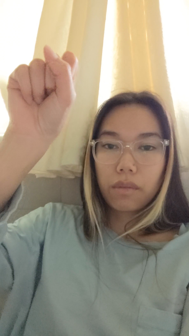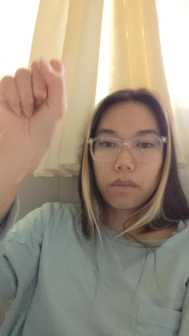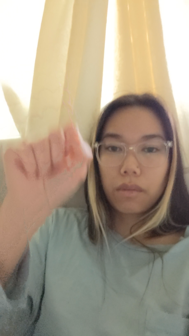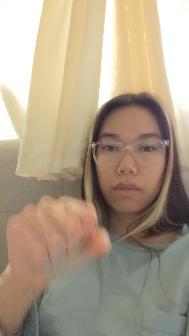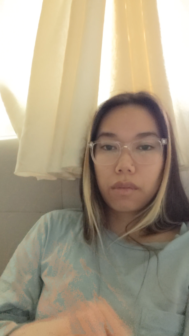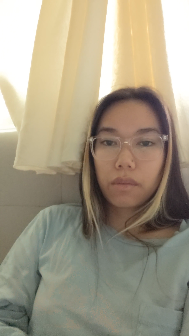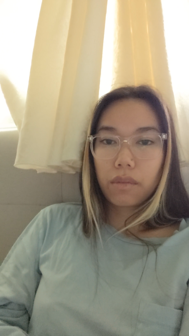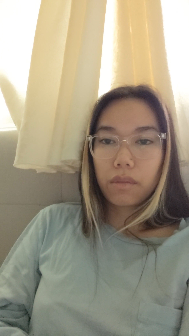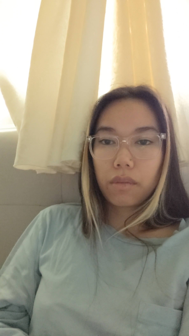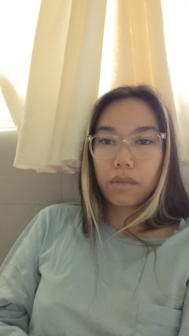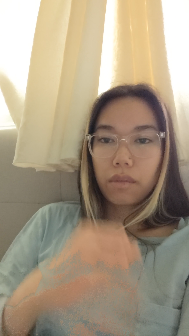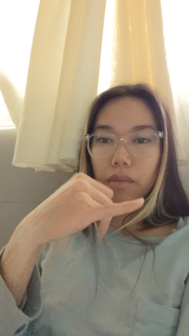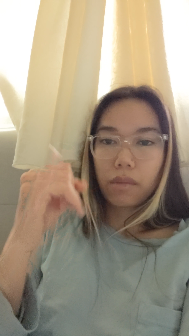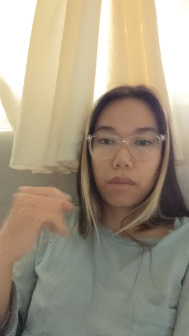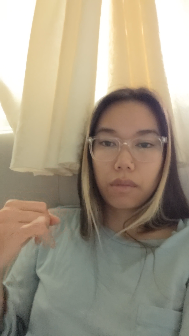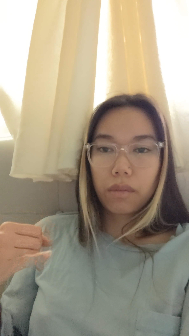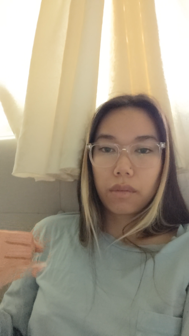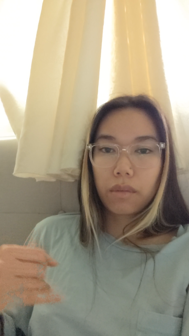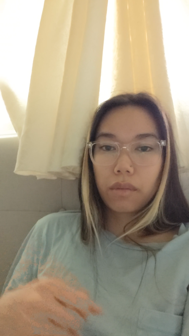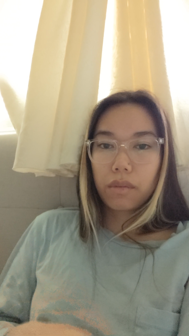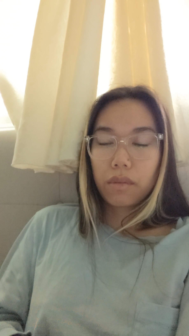draw